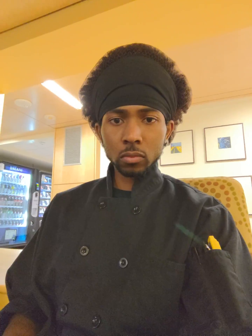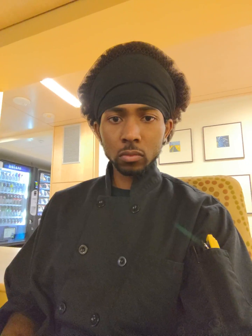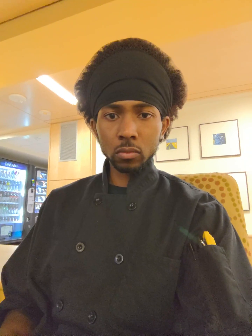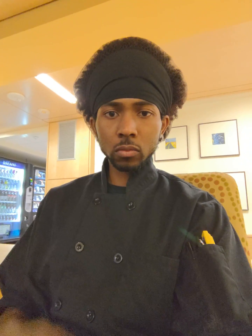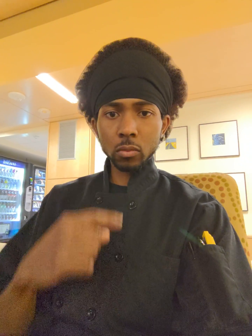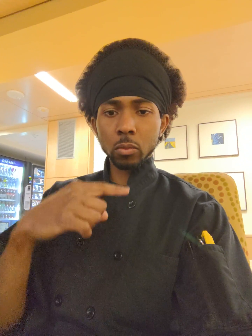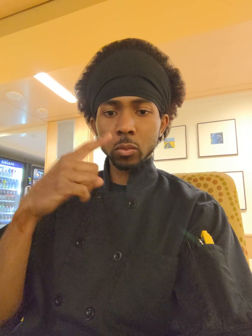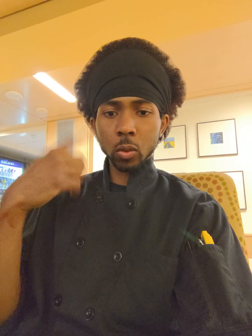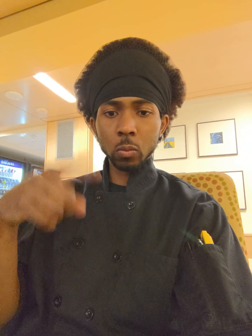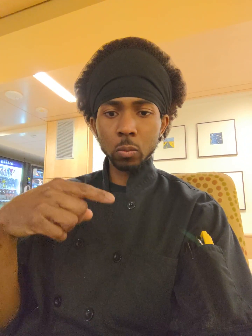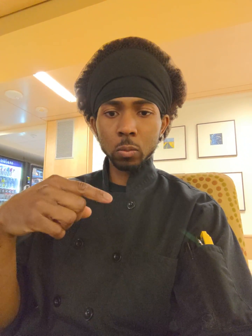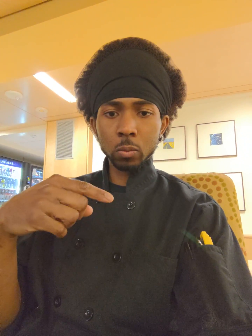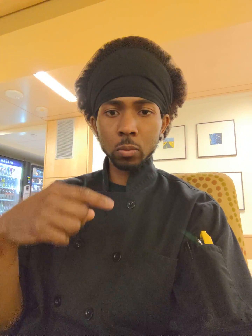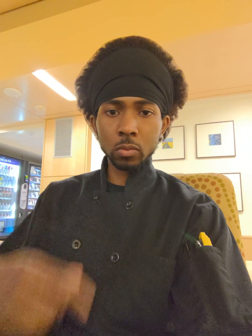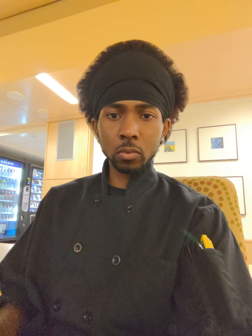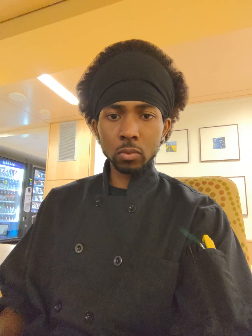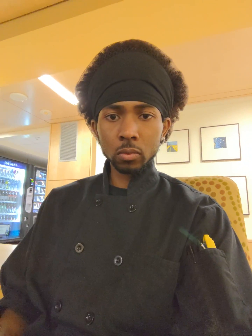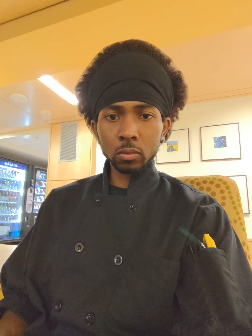about